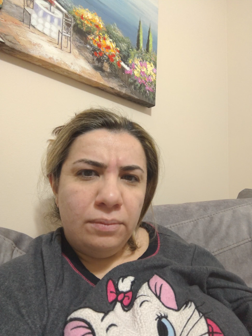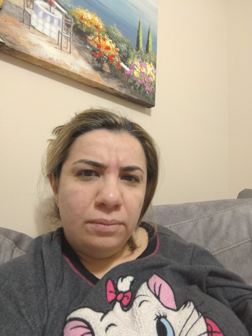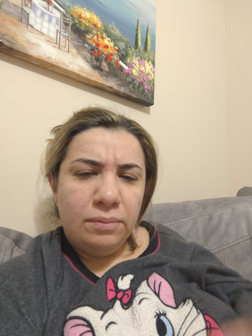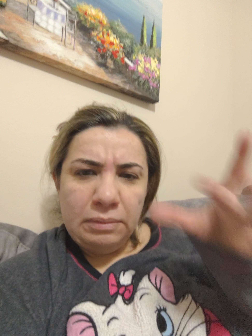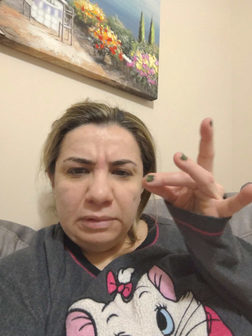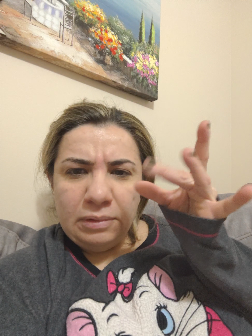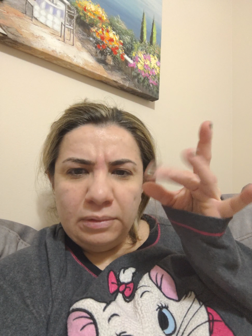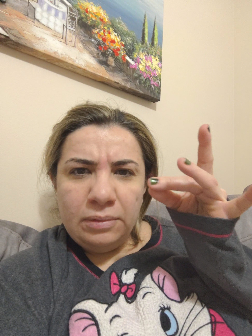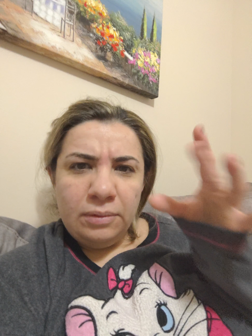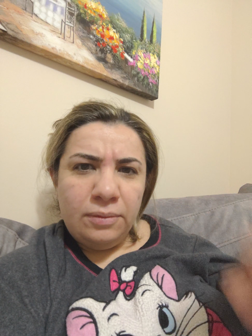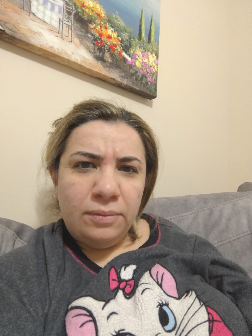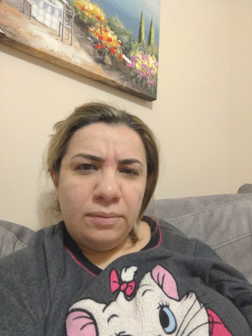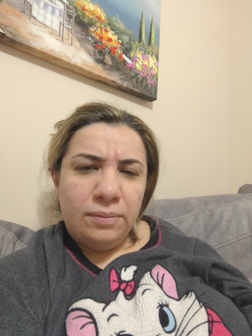sticky